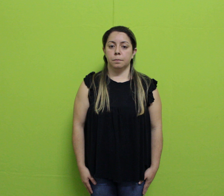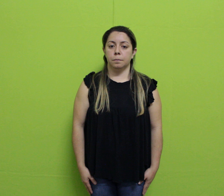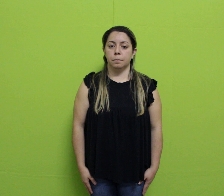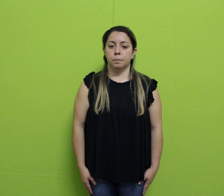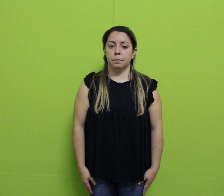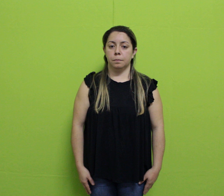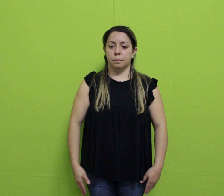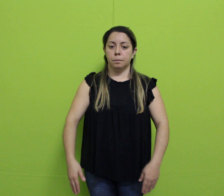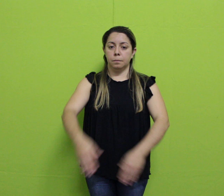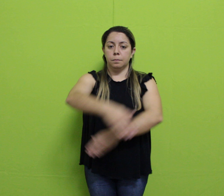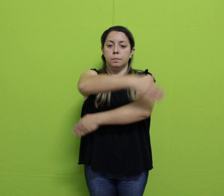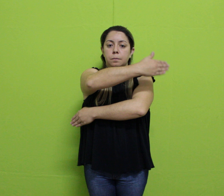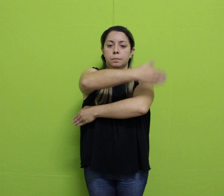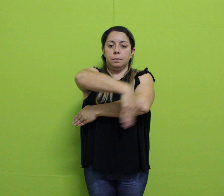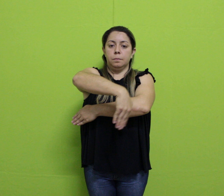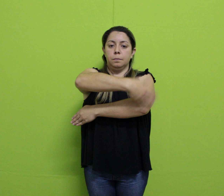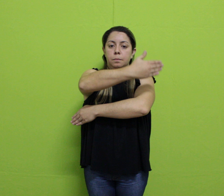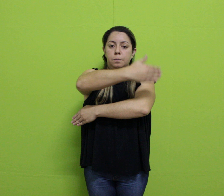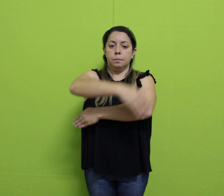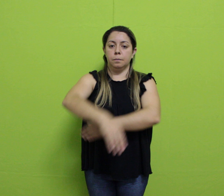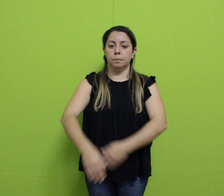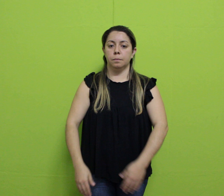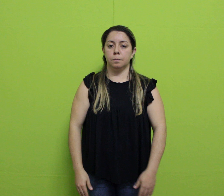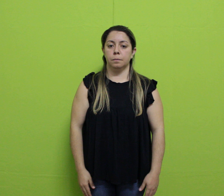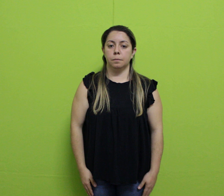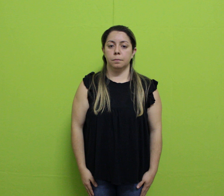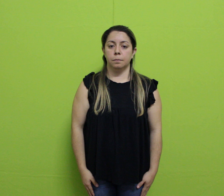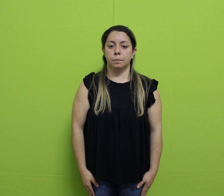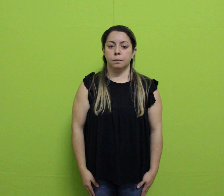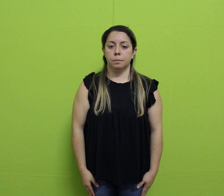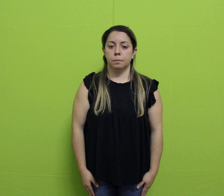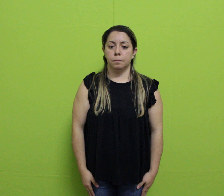esquina